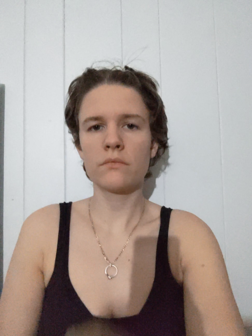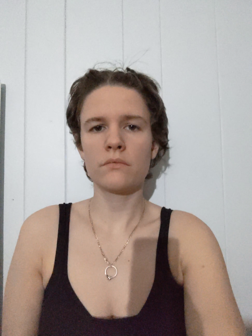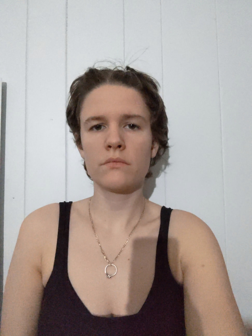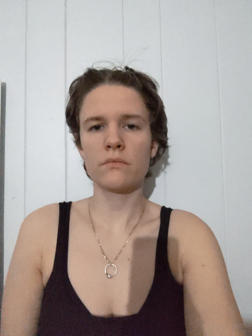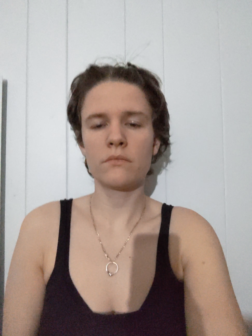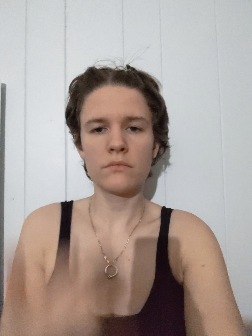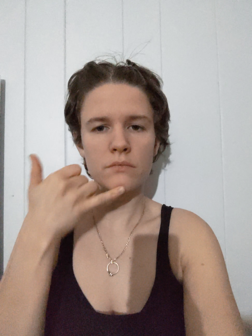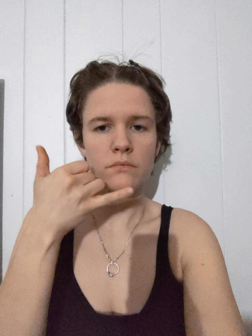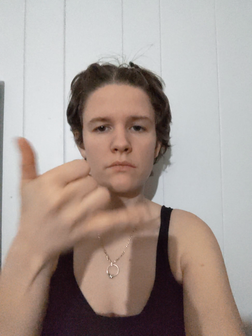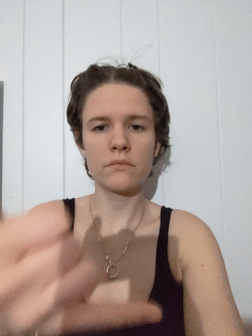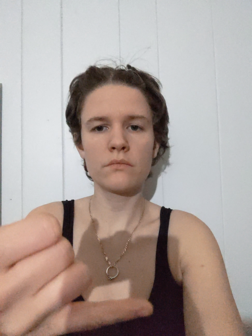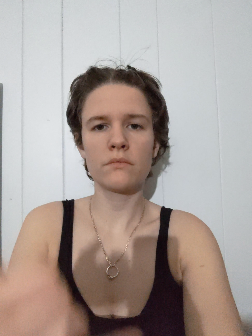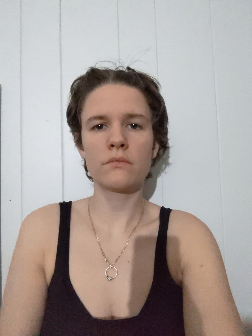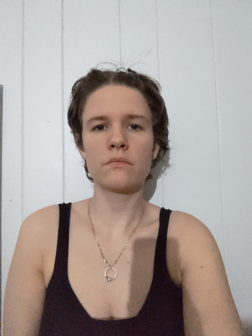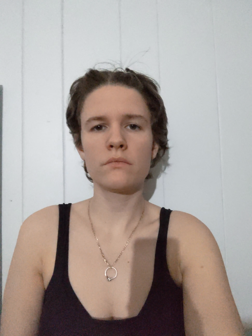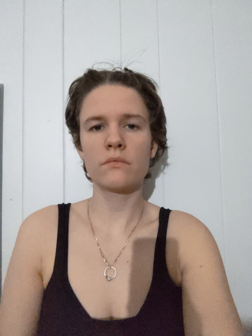call on the phone